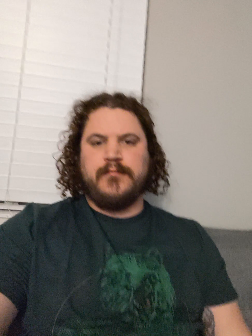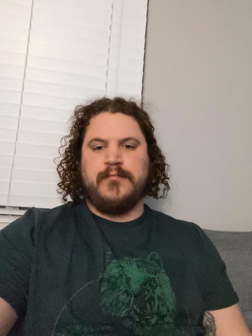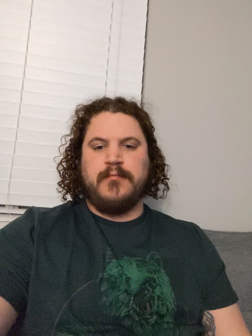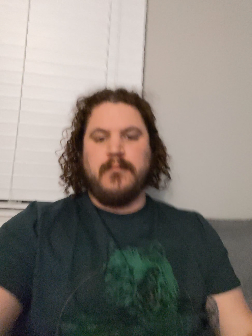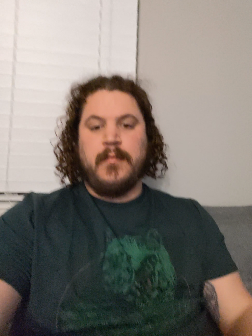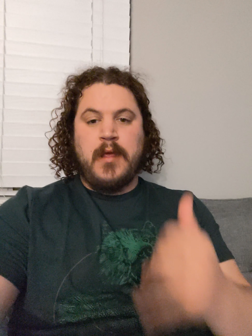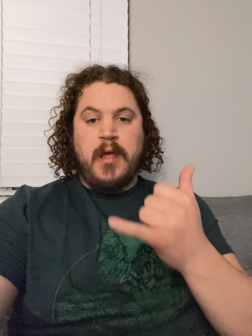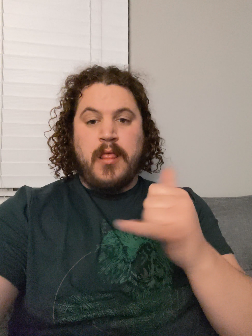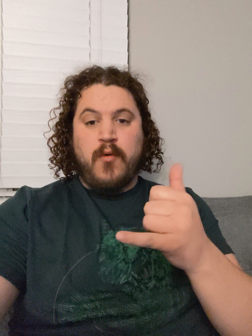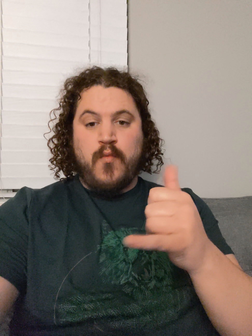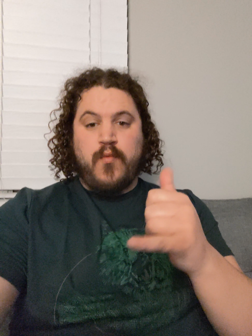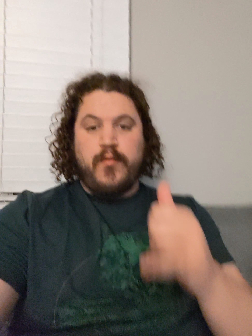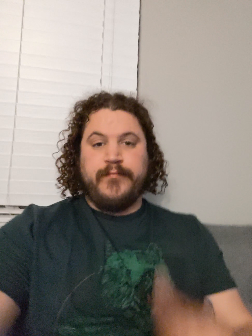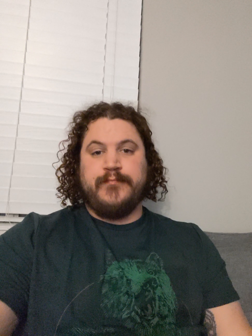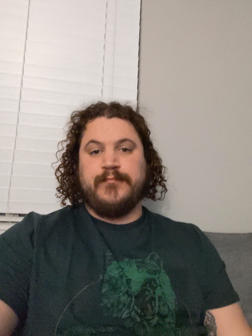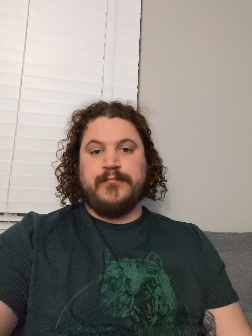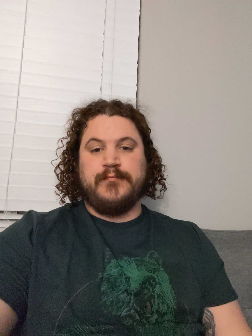yellow